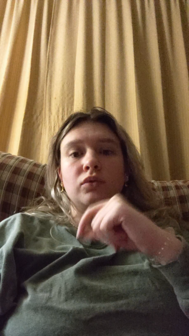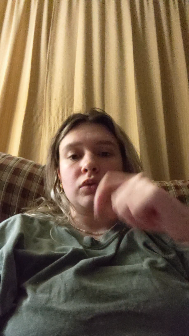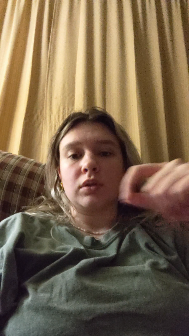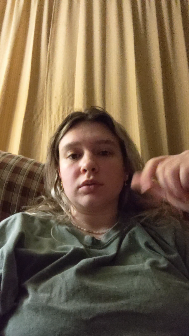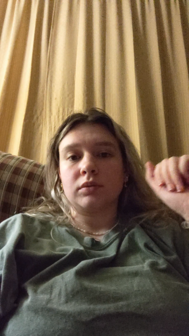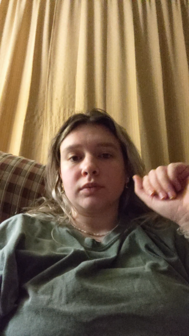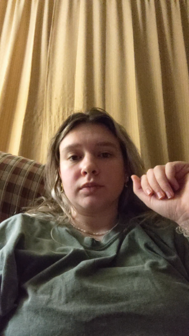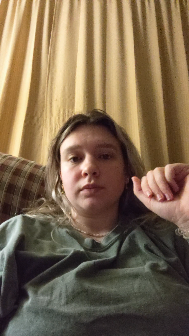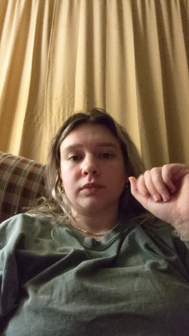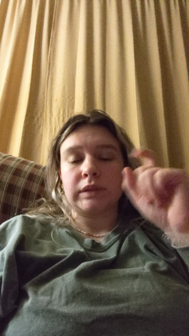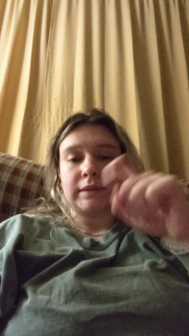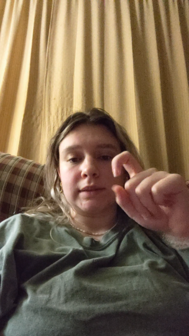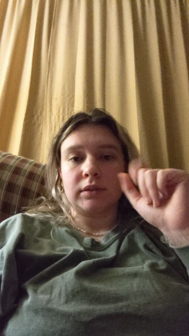need